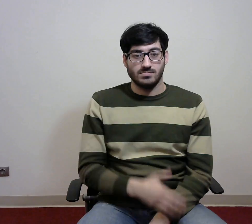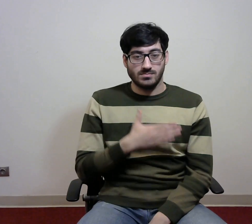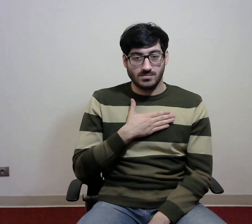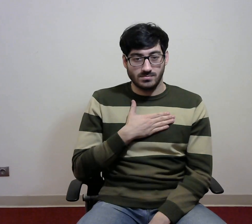mən